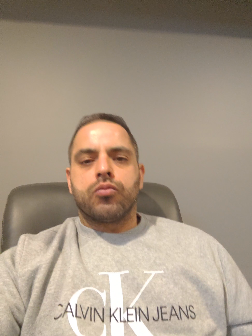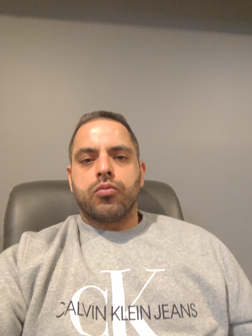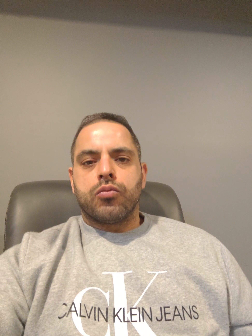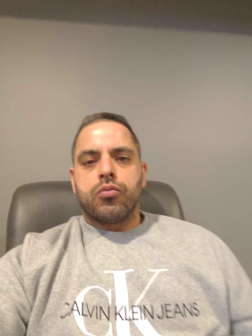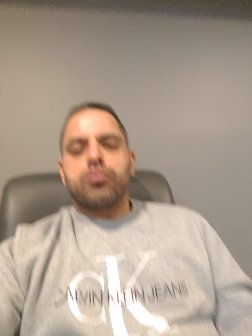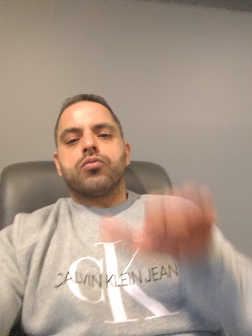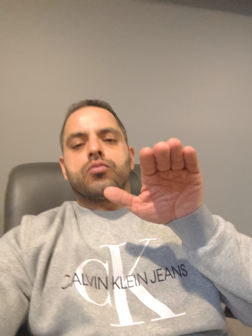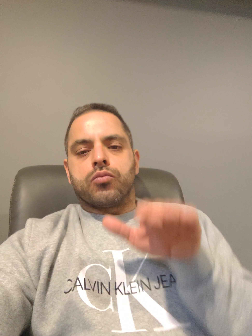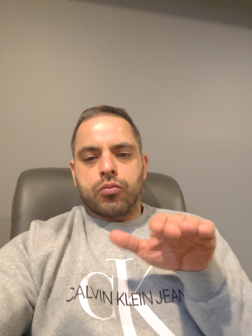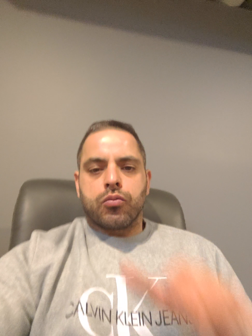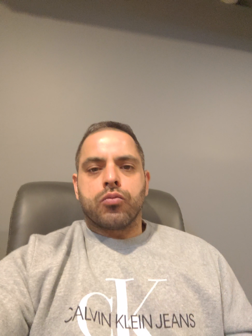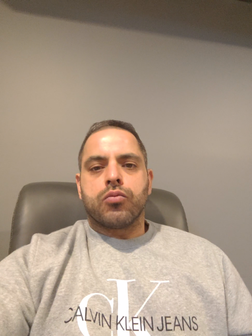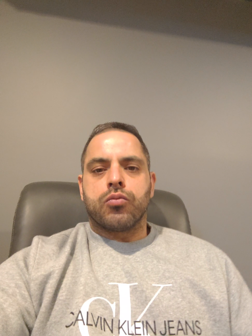child